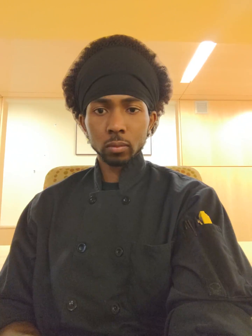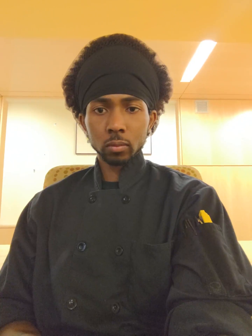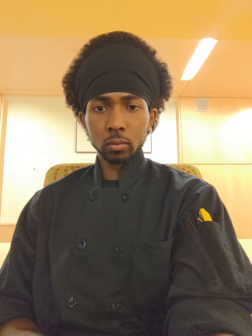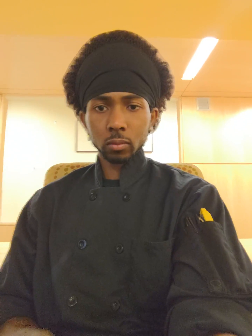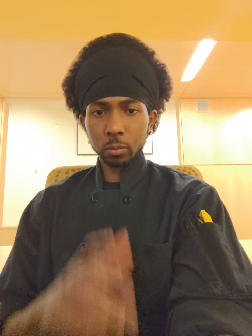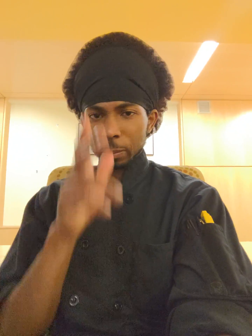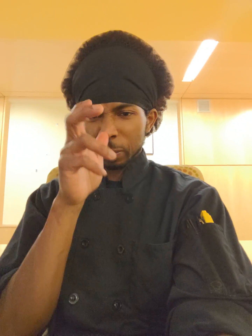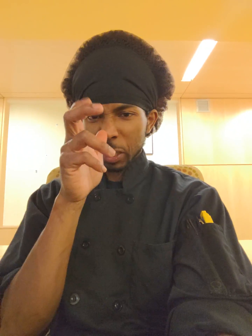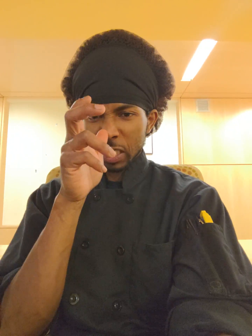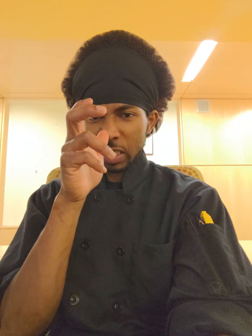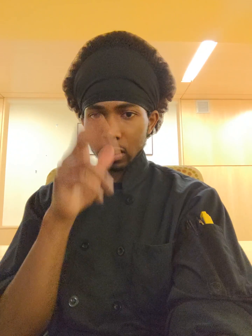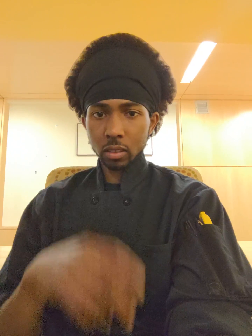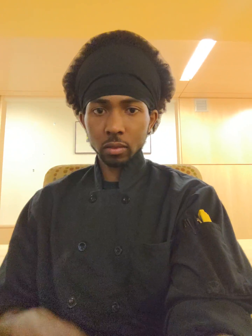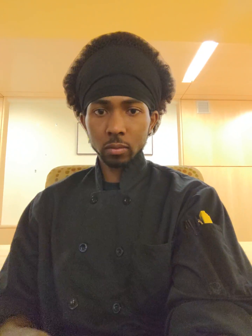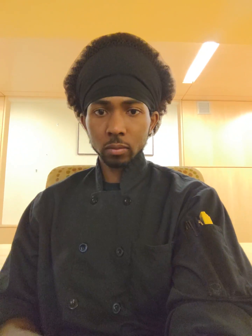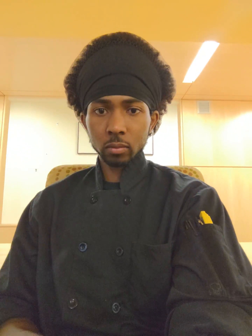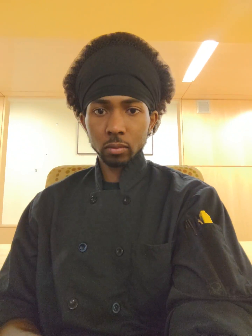ant